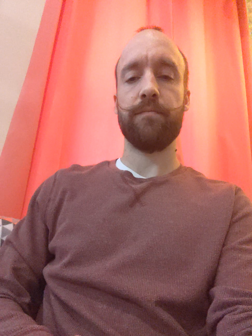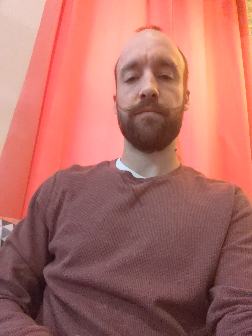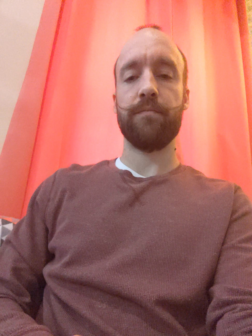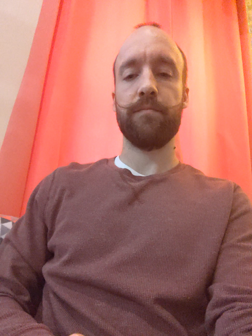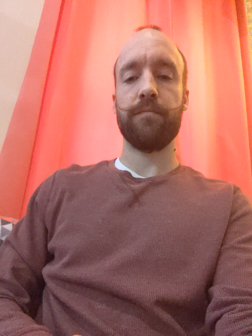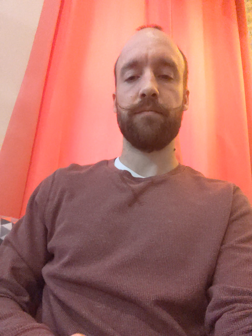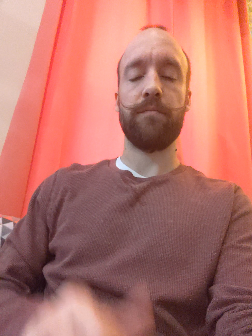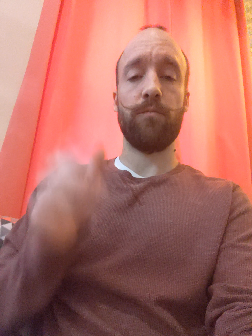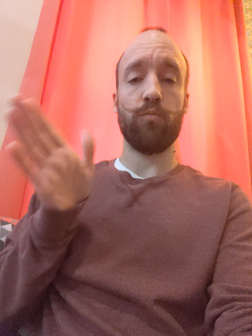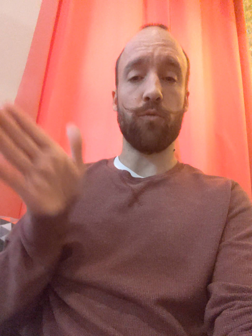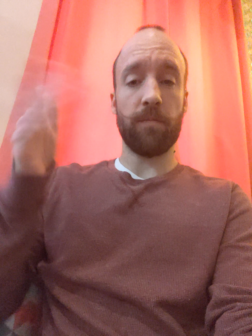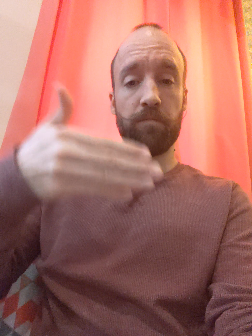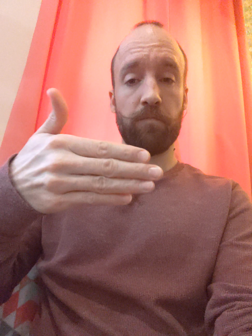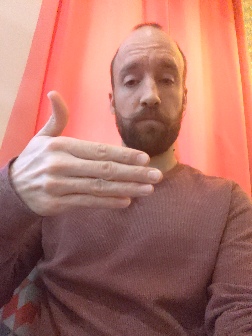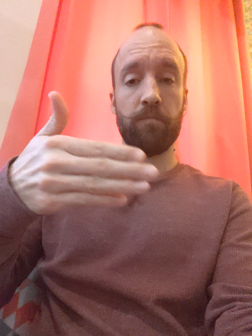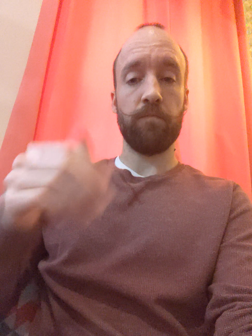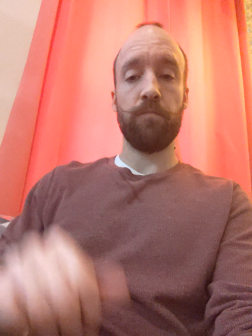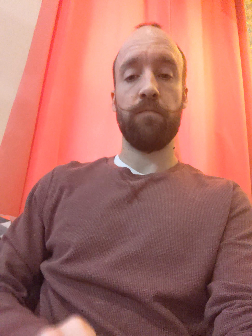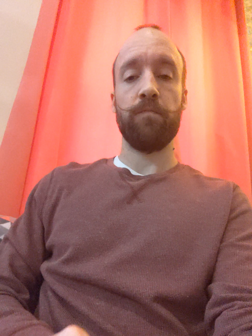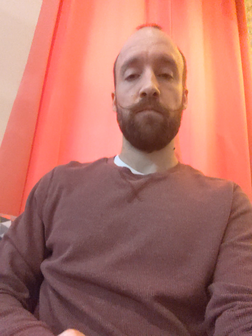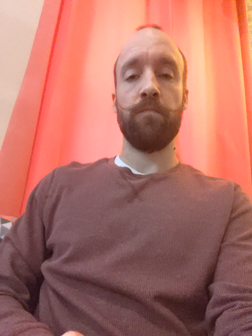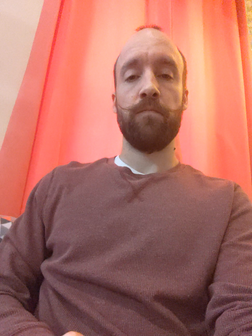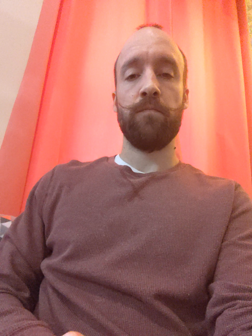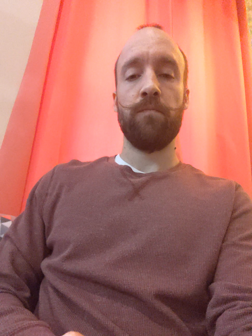room